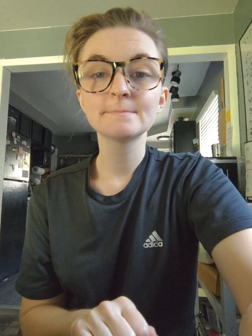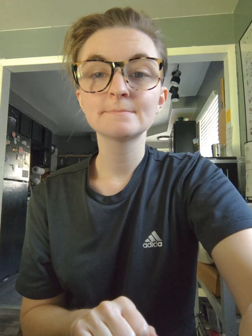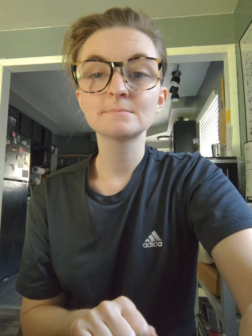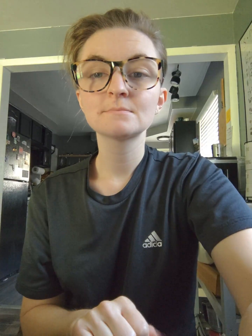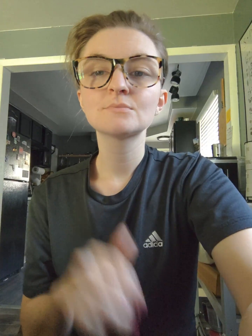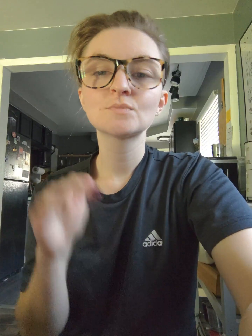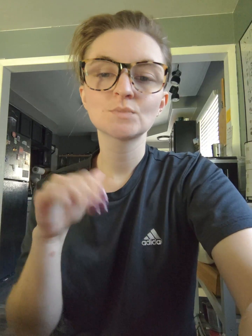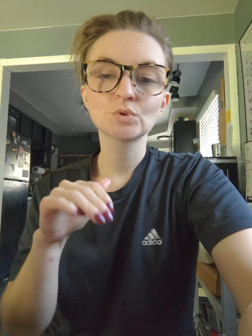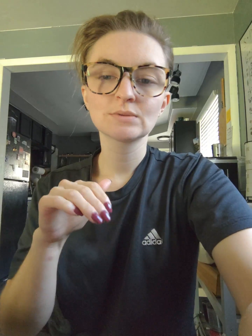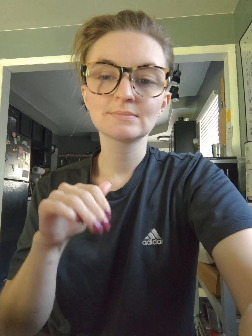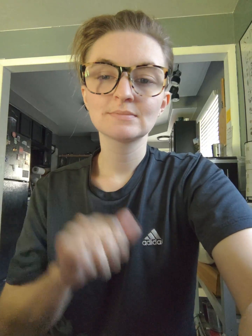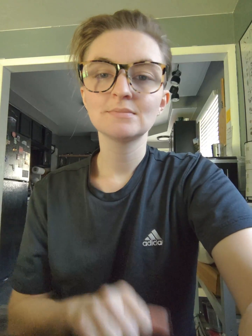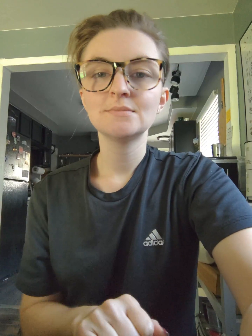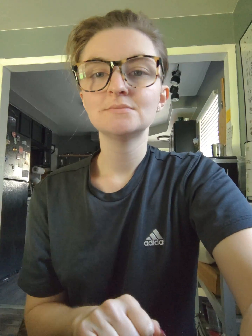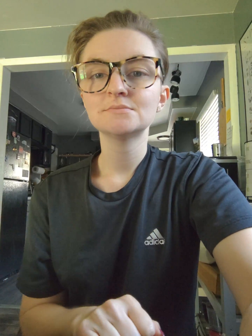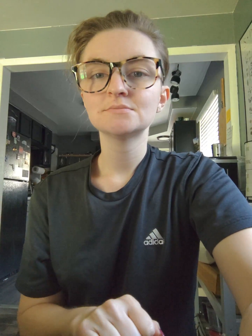doctor